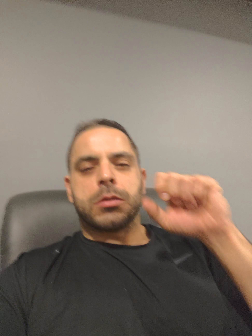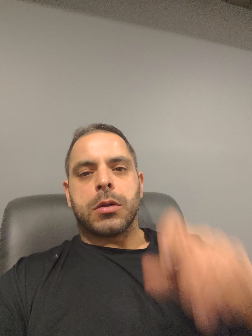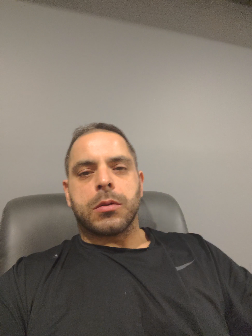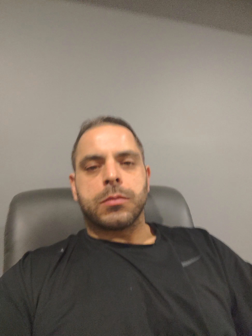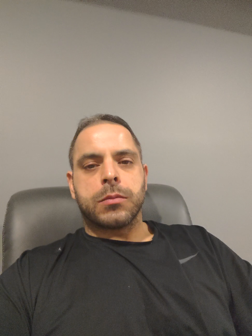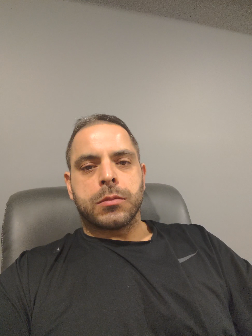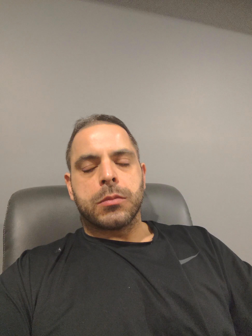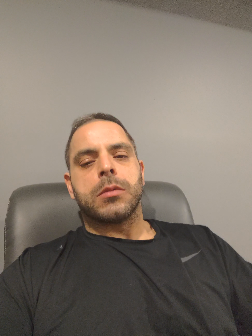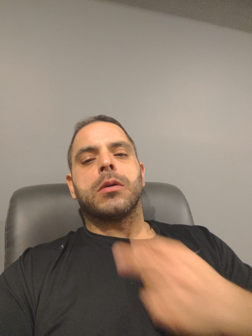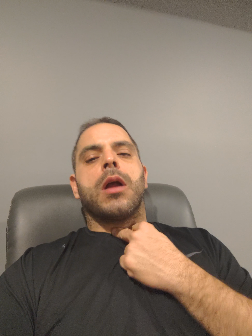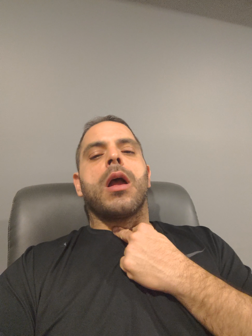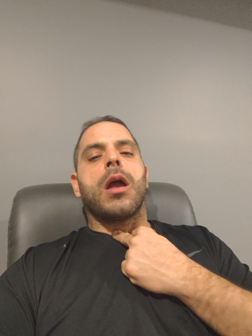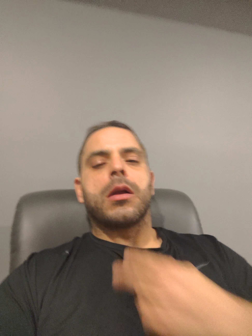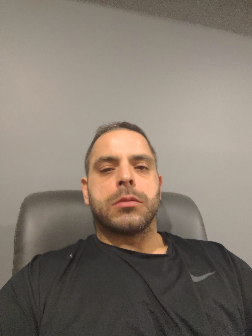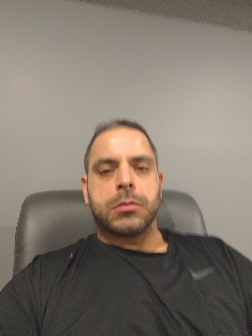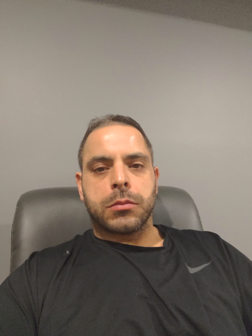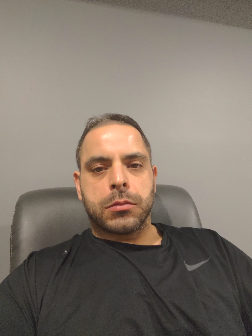stuck